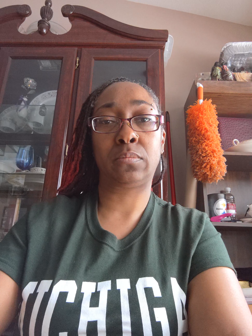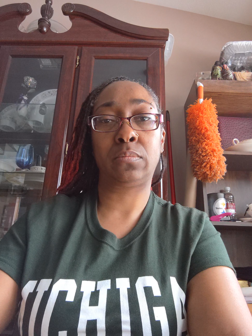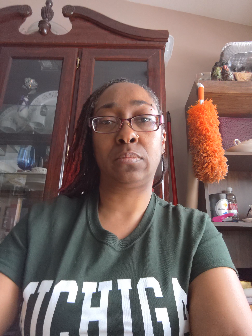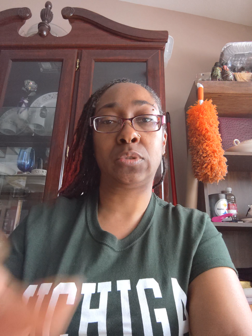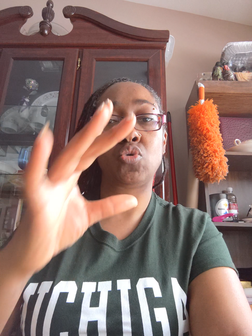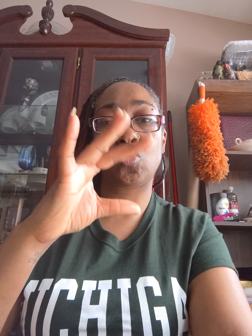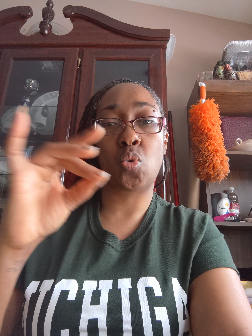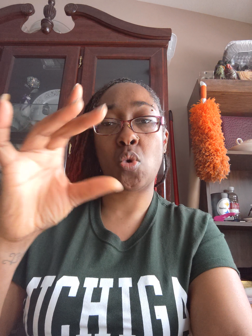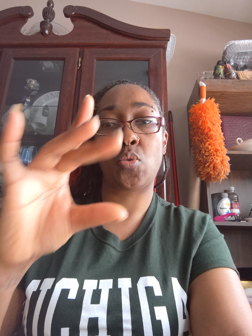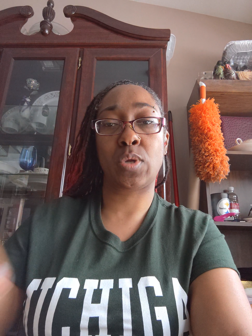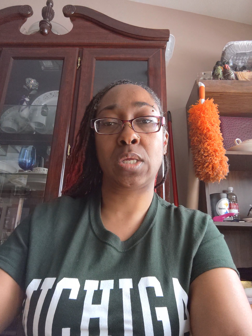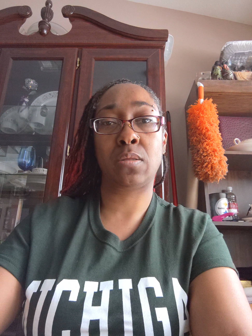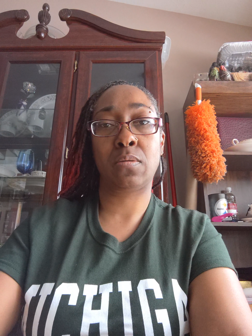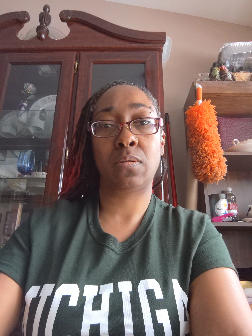story